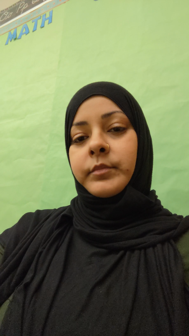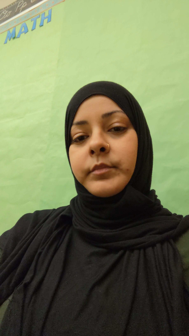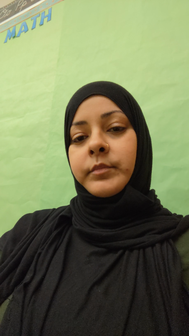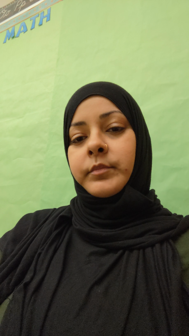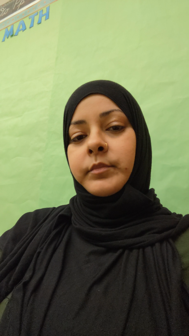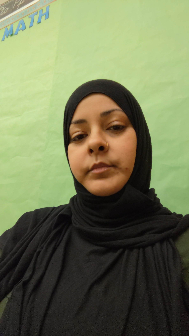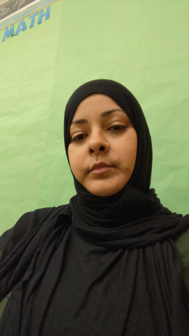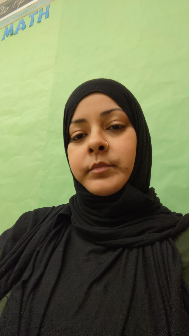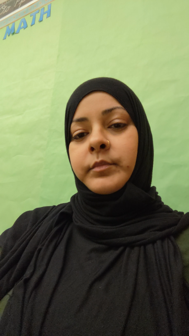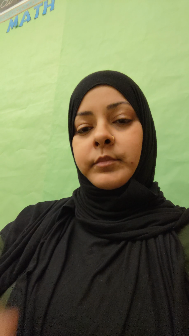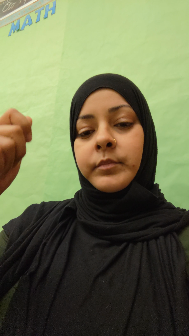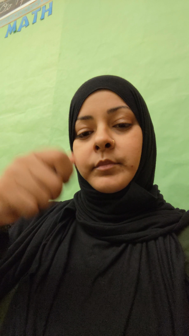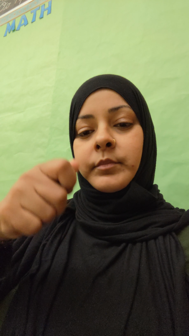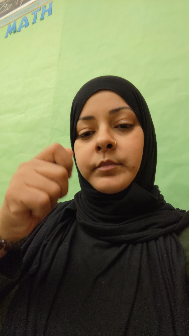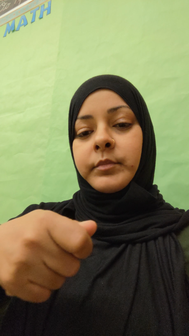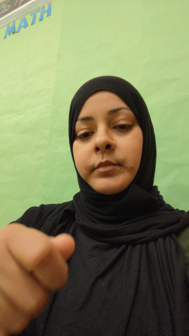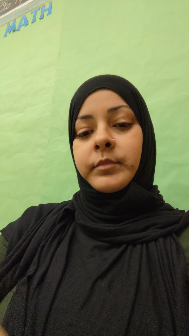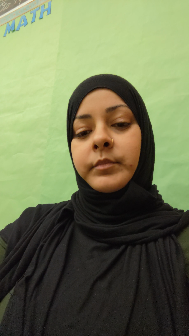hammer